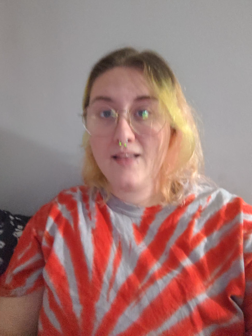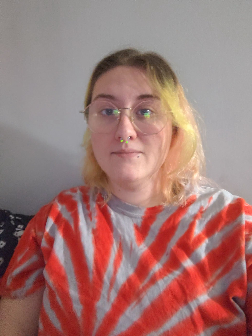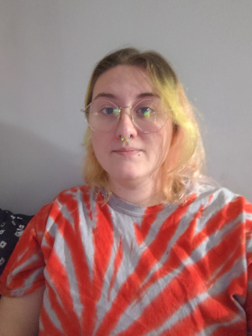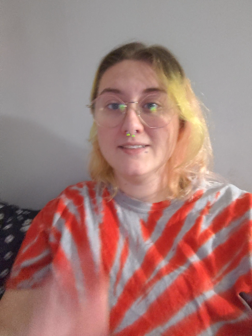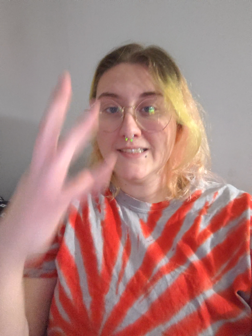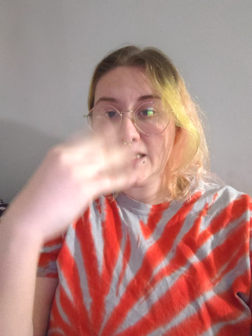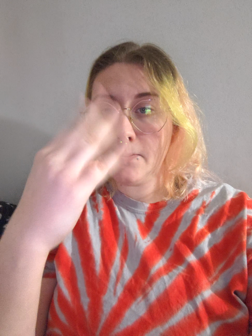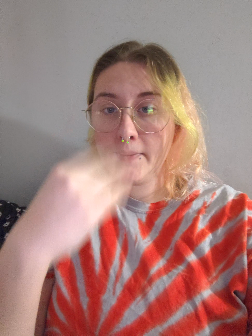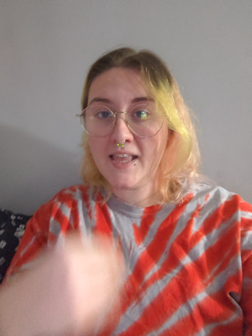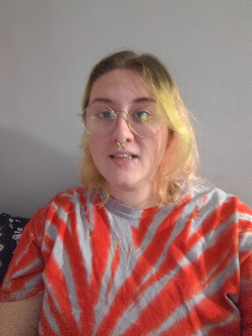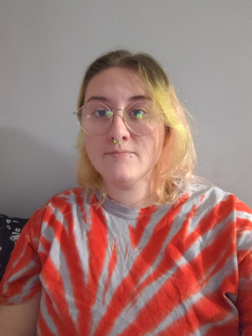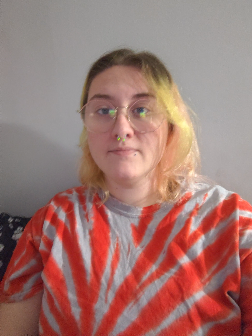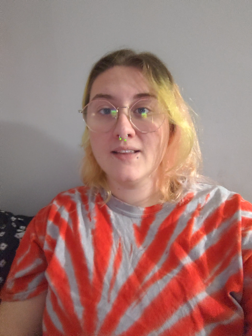sleepy